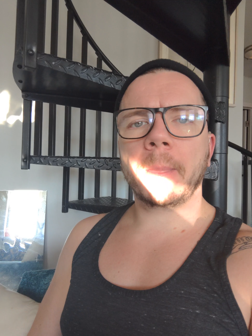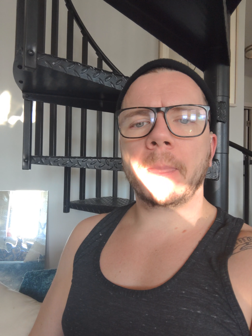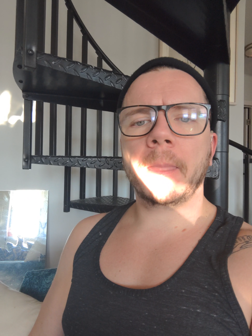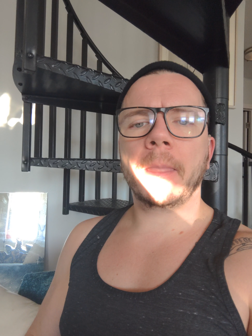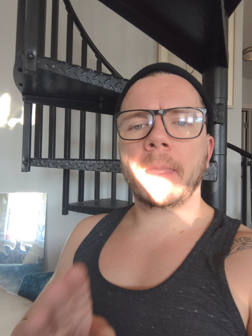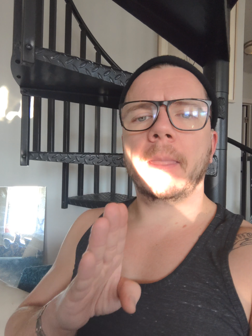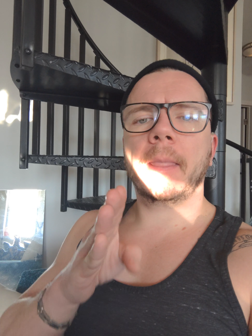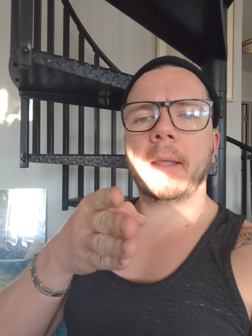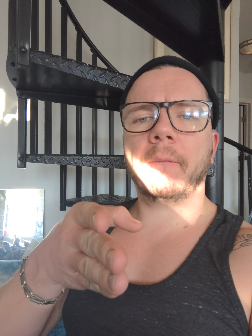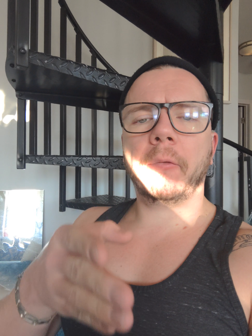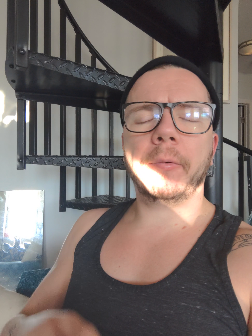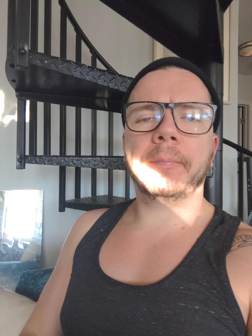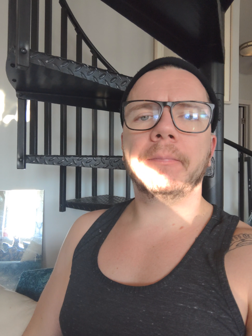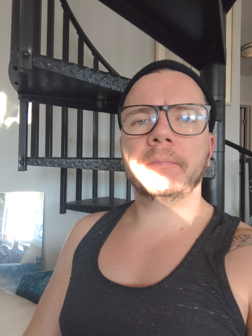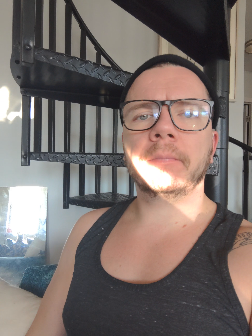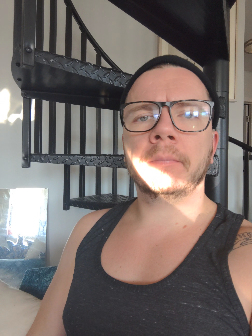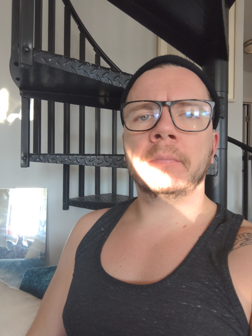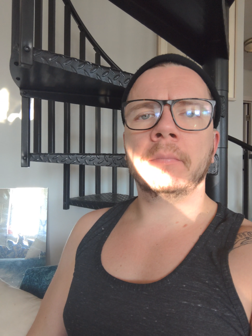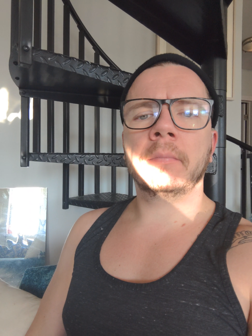after